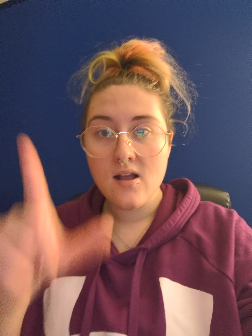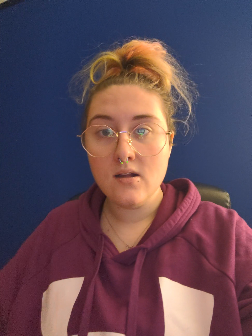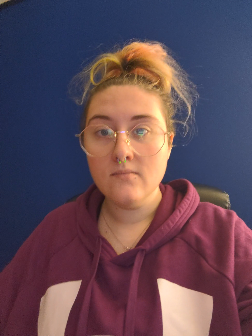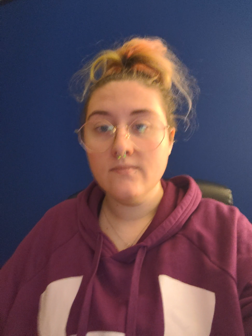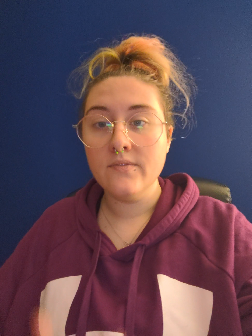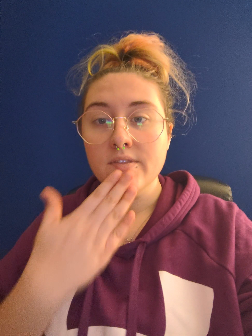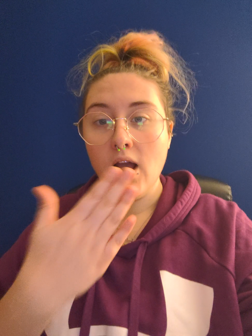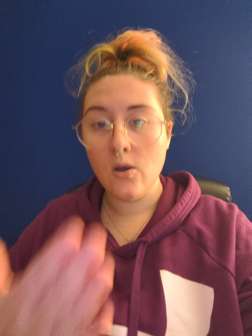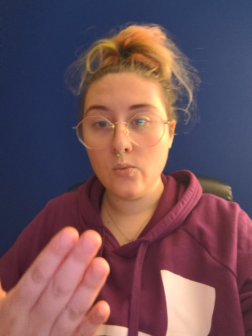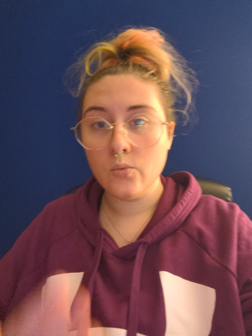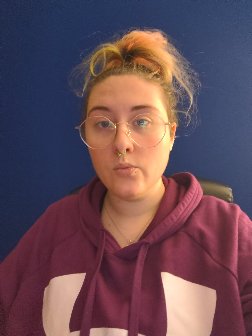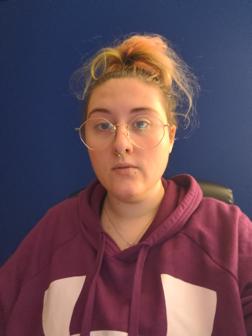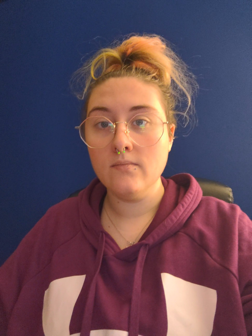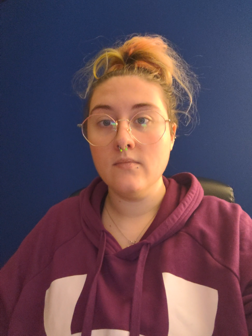thank you